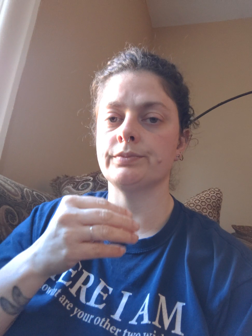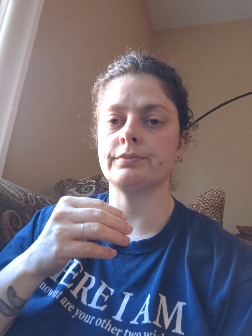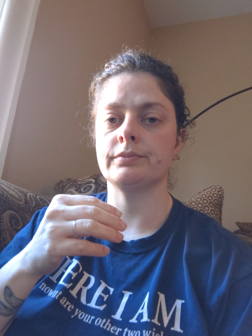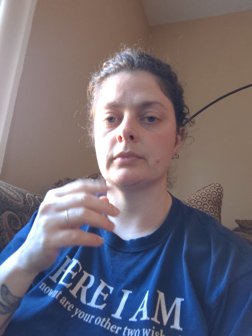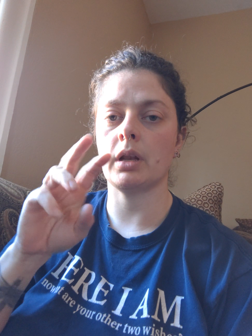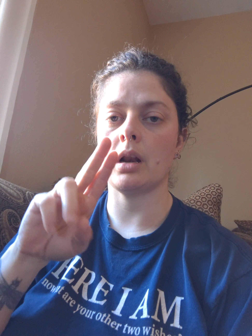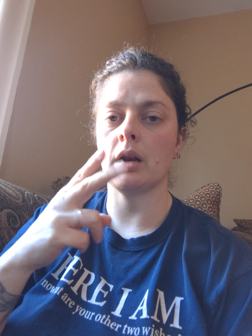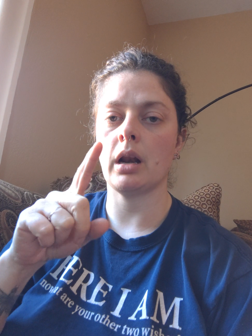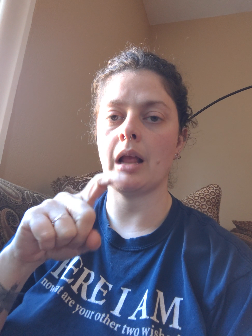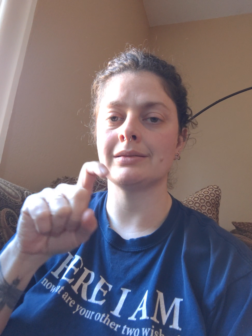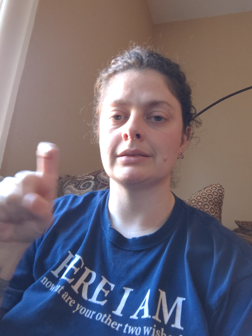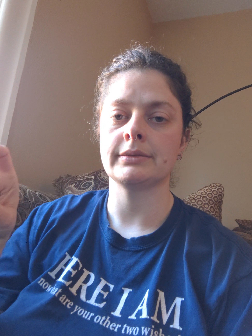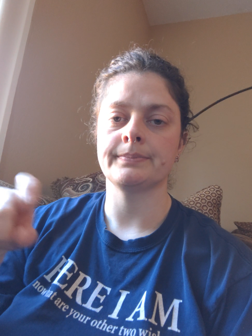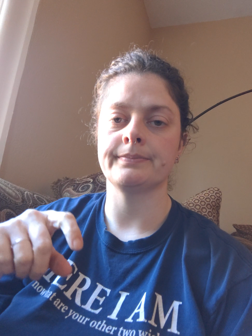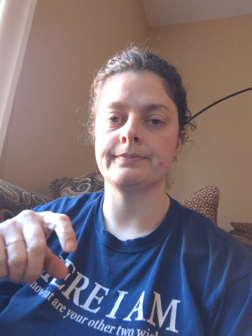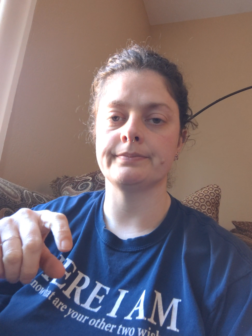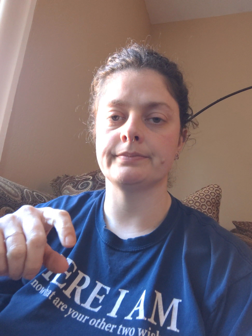closet